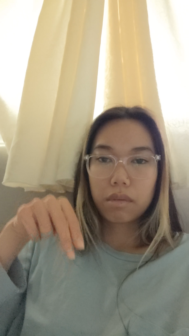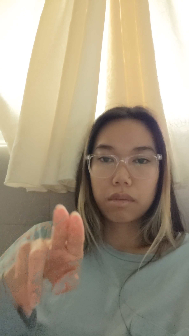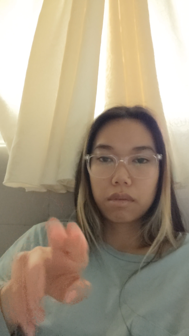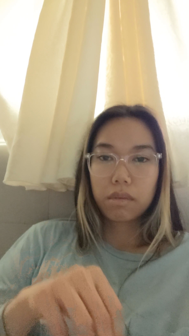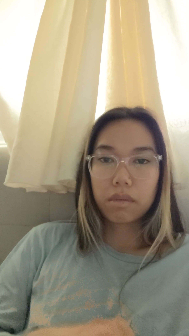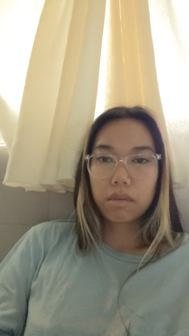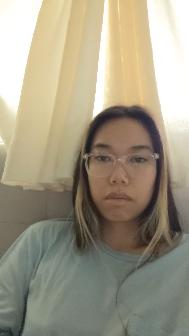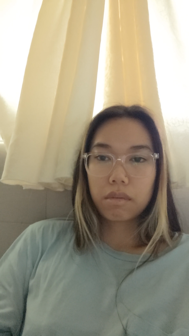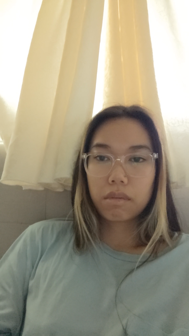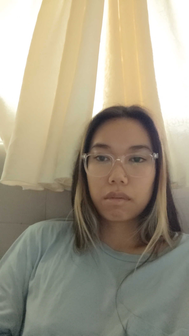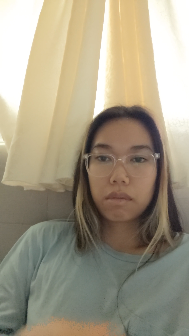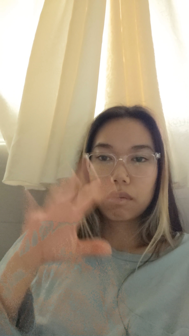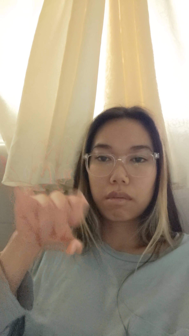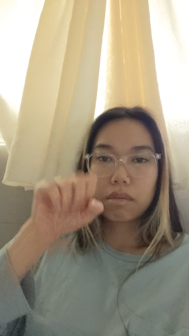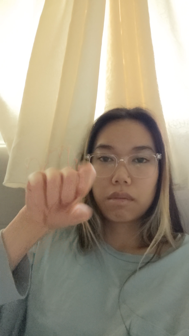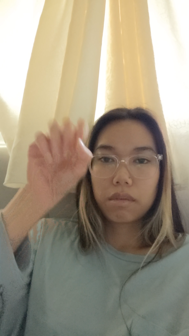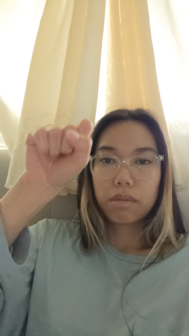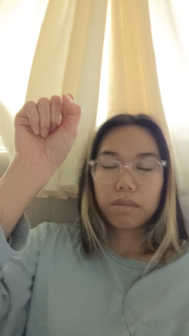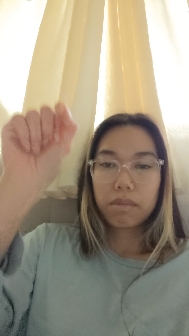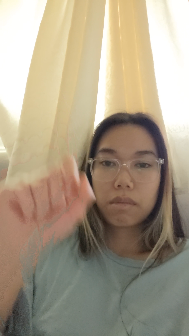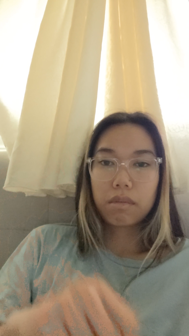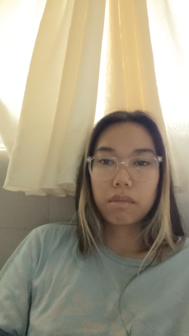ladder